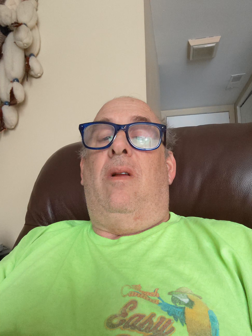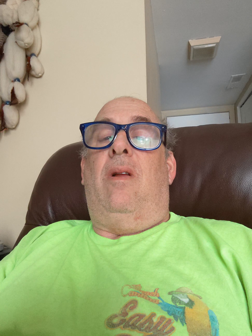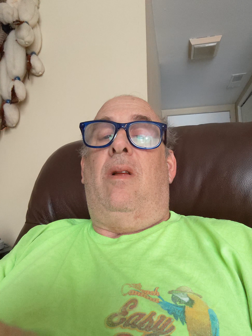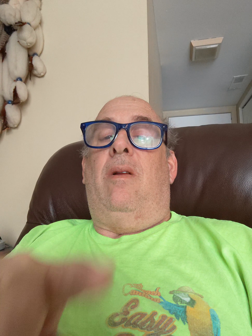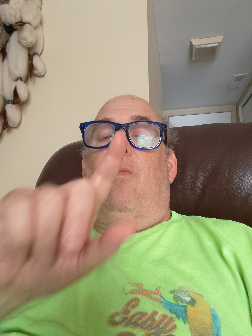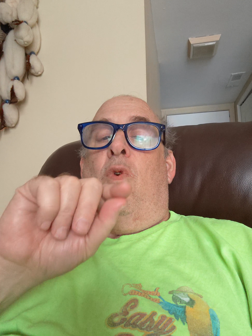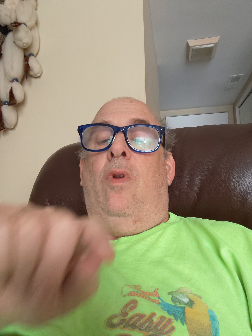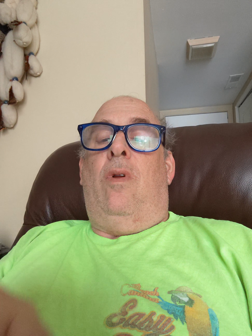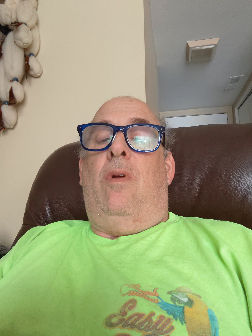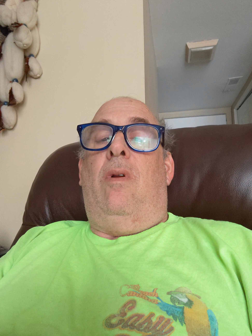bird